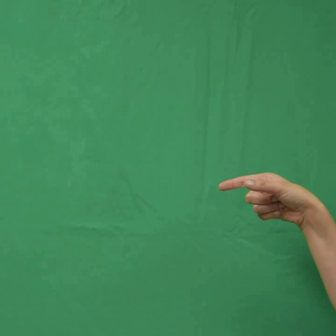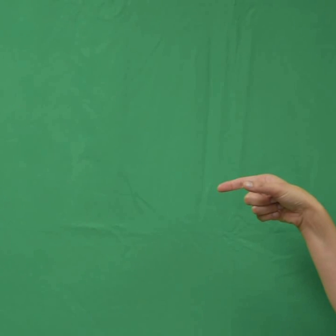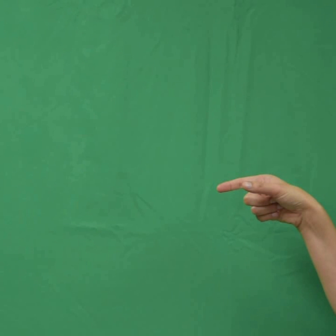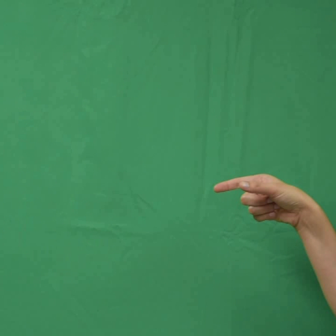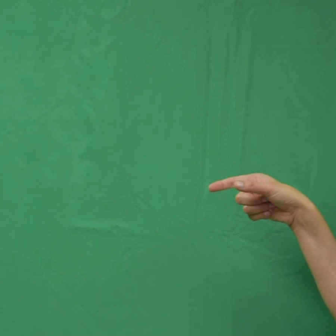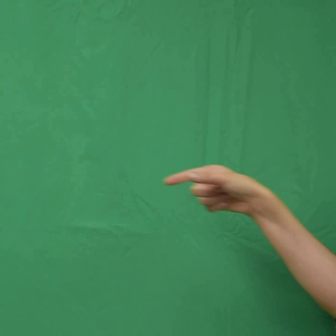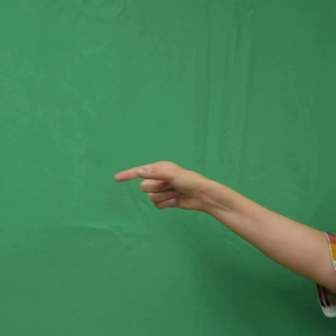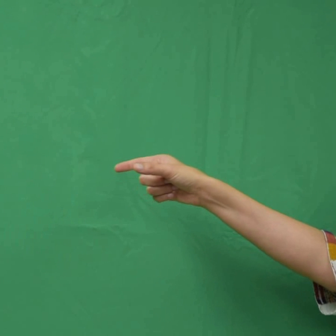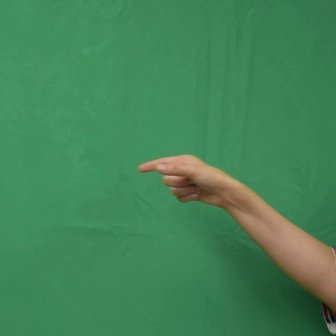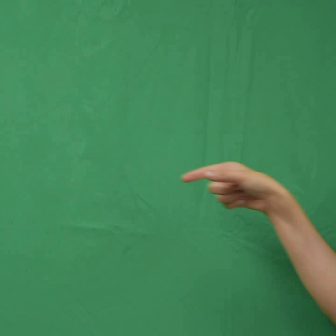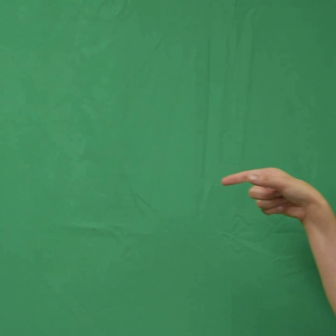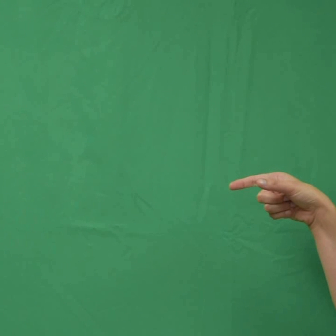X